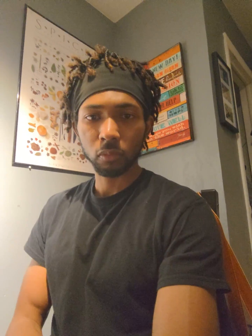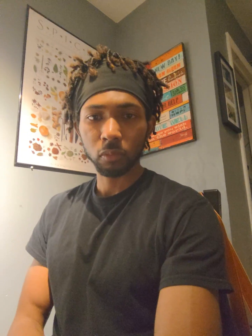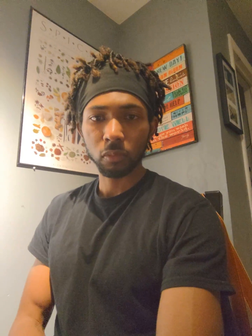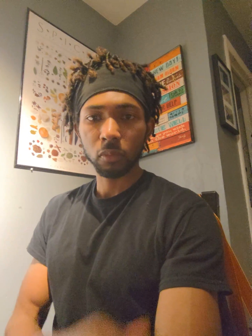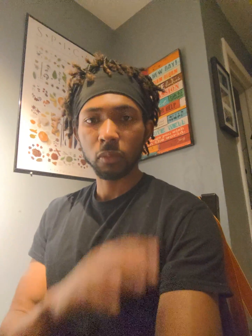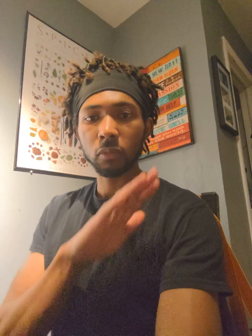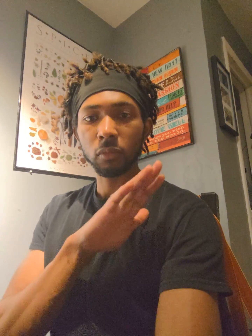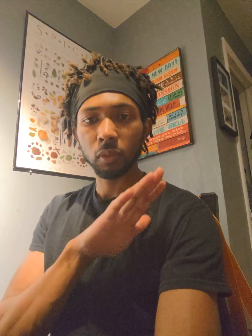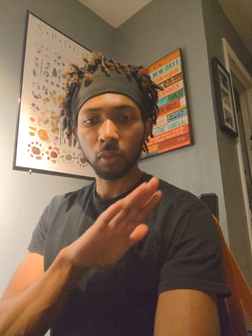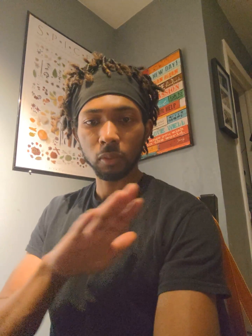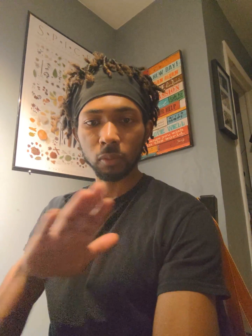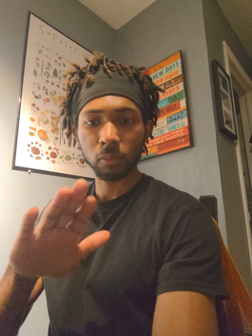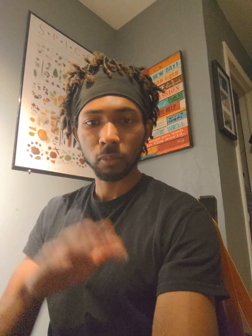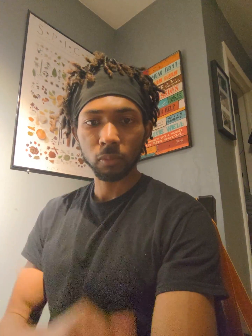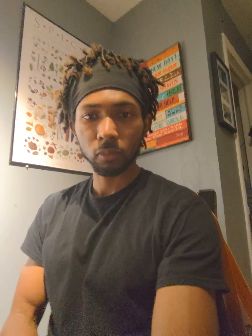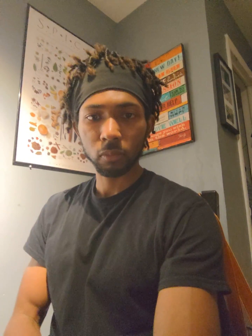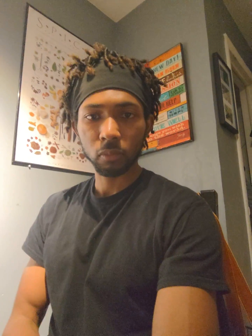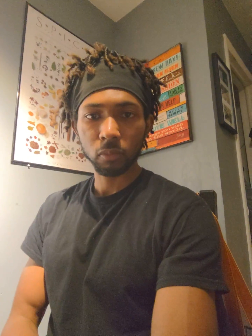nice